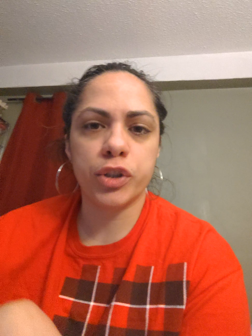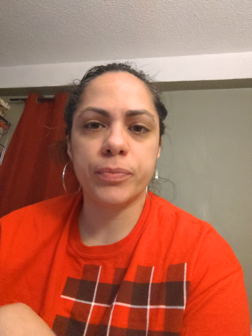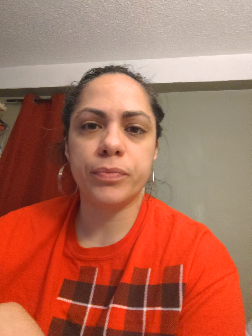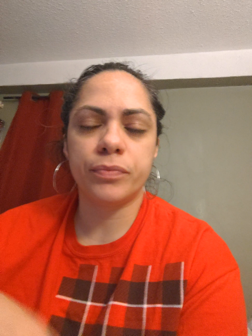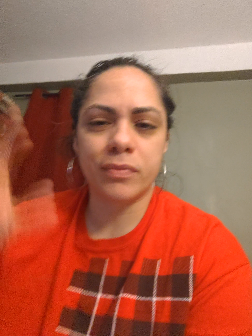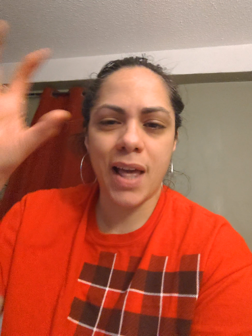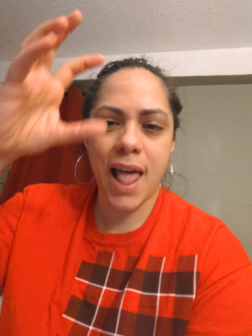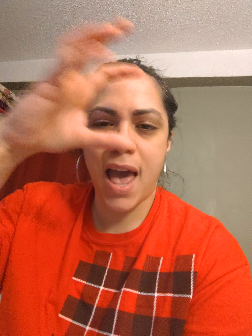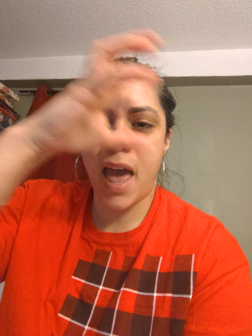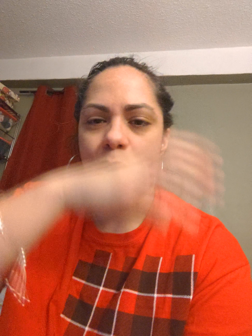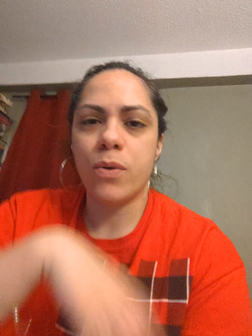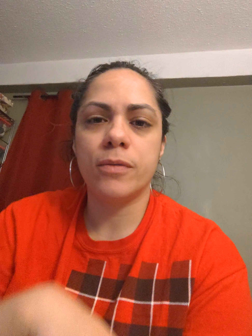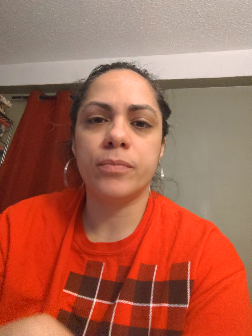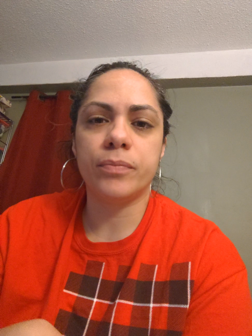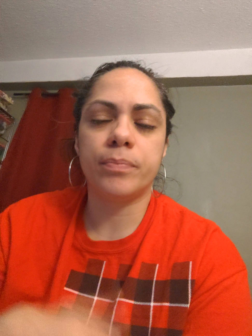cloud